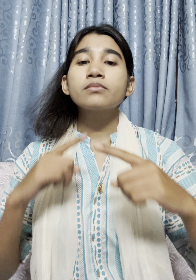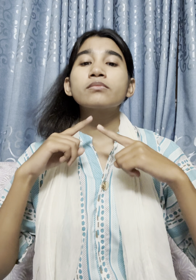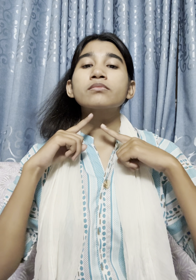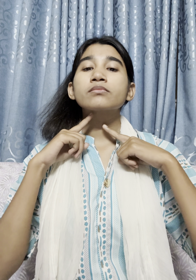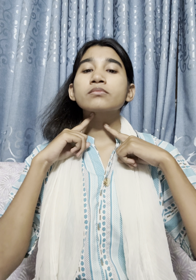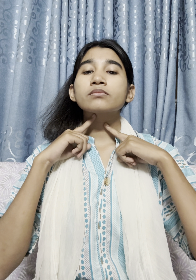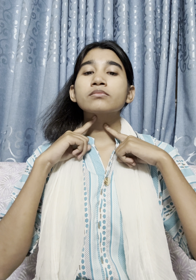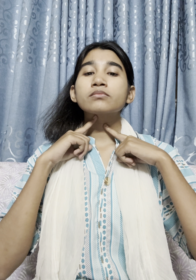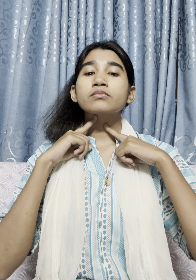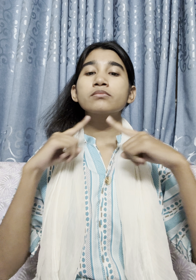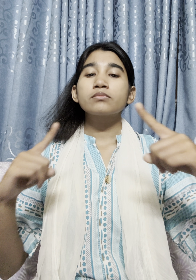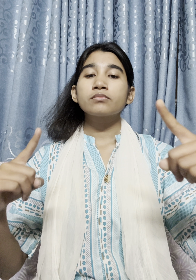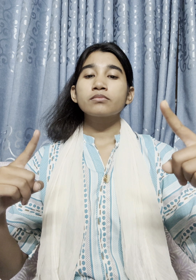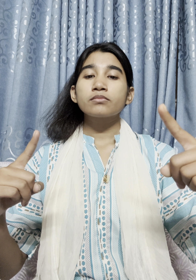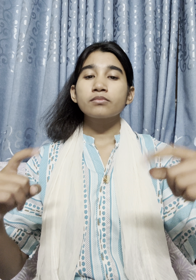চিৎকার করা